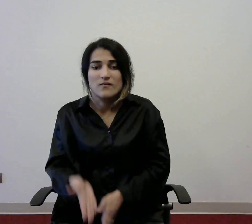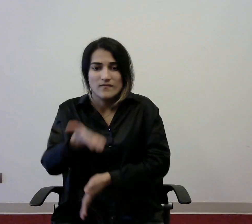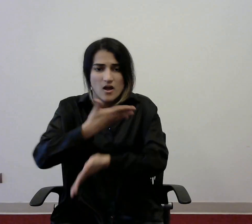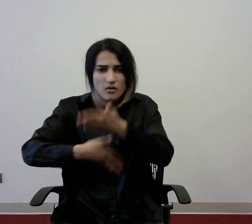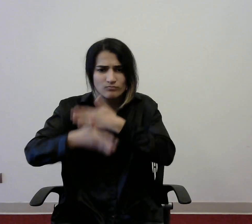əlil